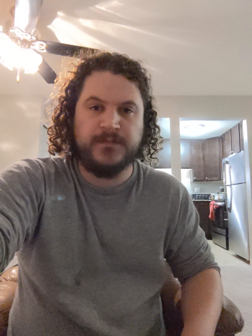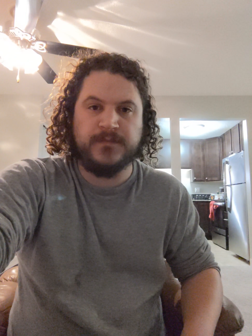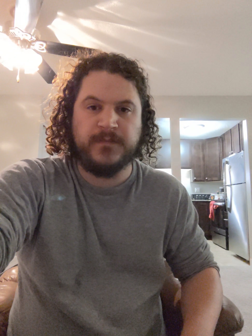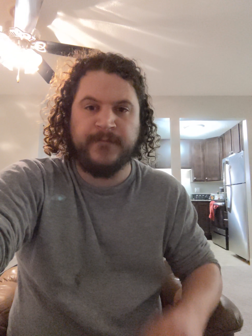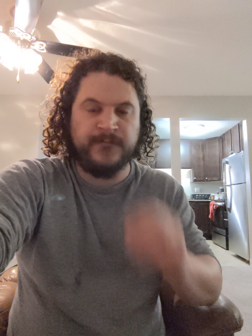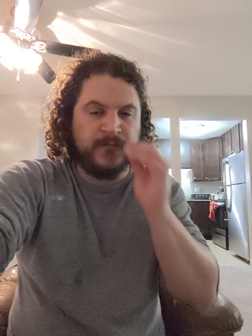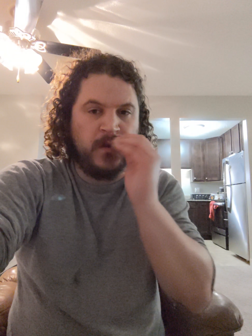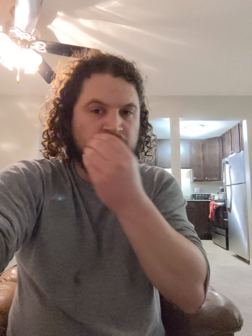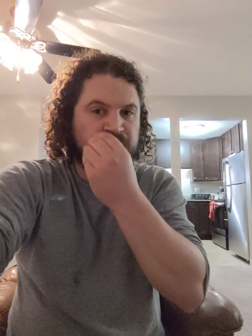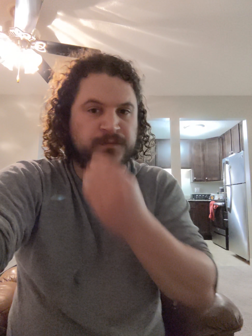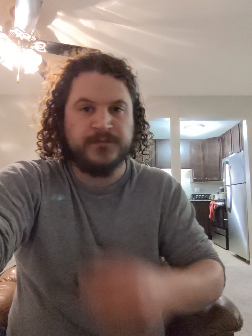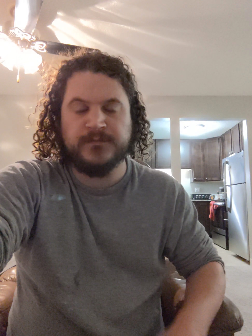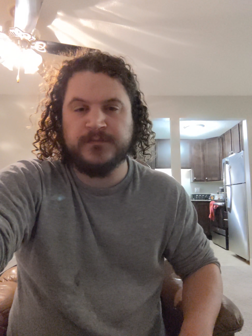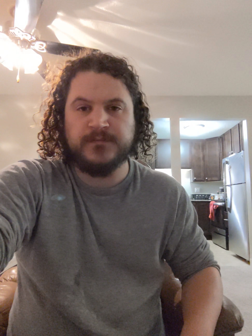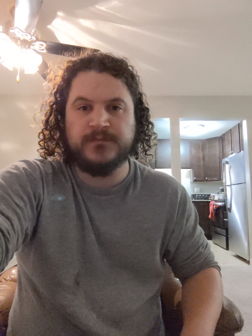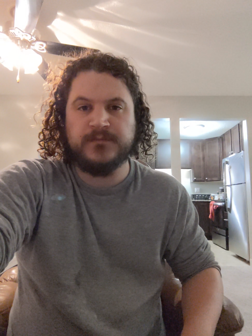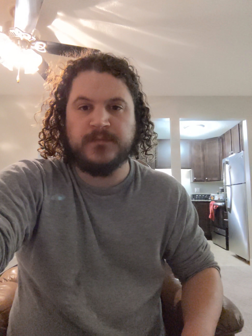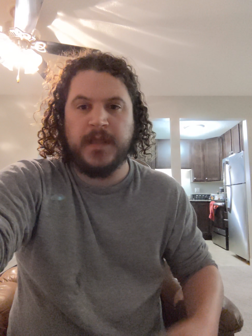flower